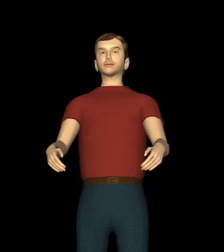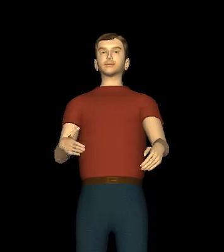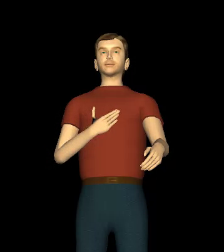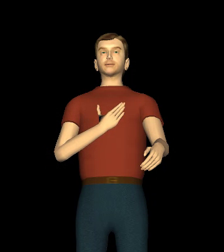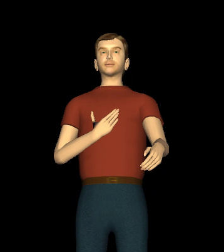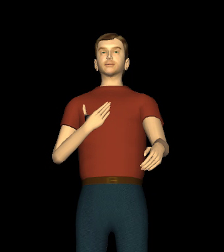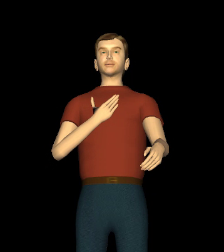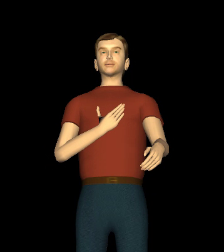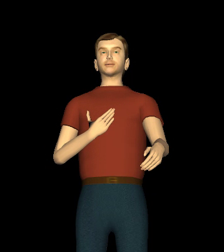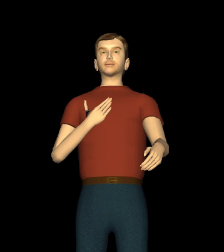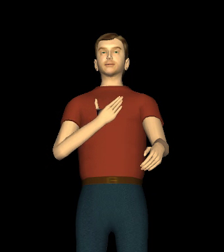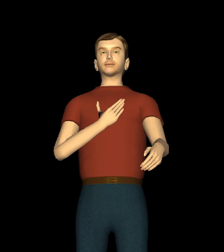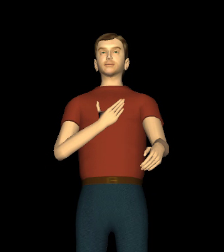سعيد